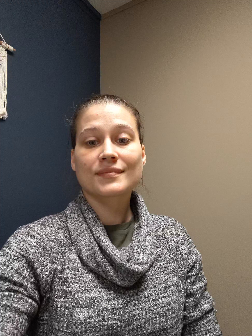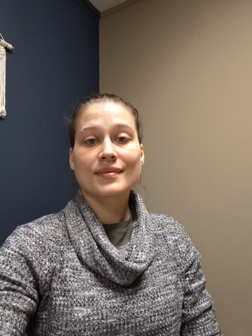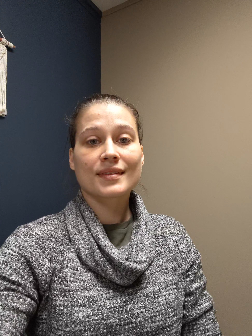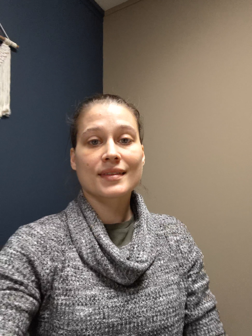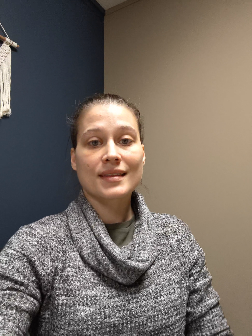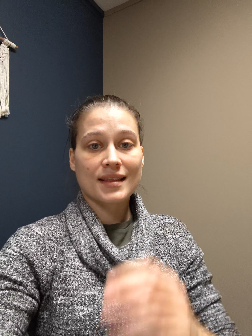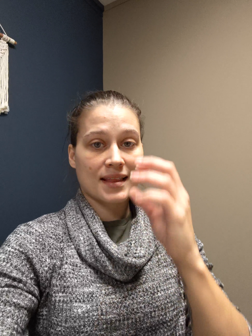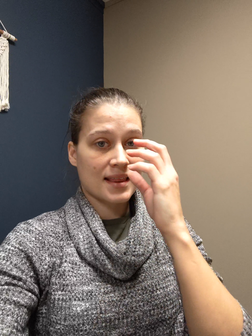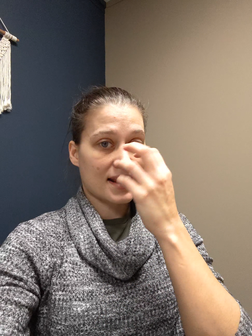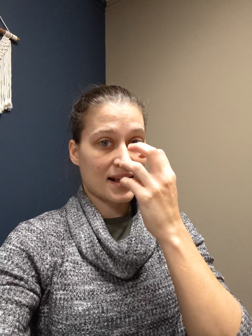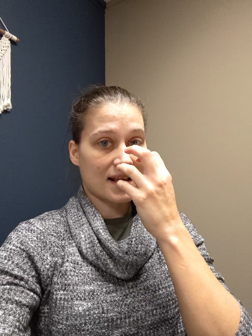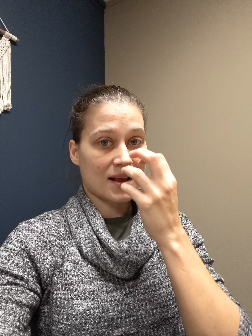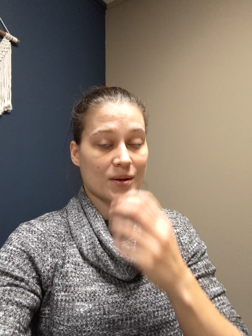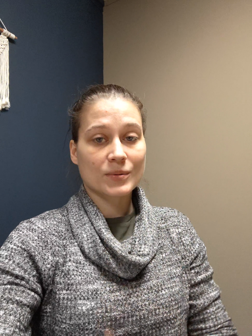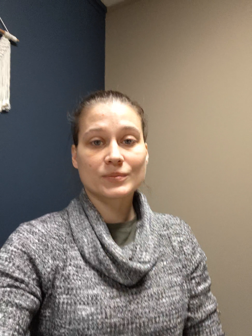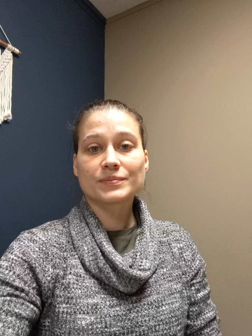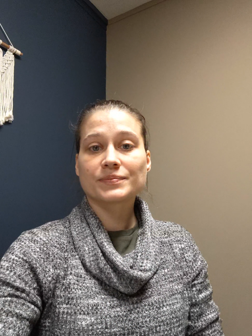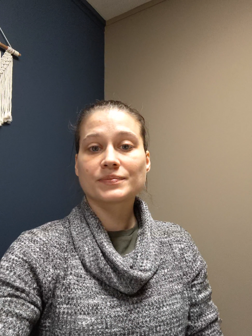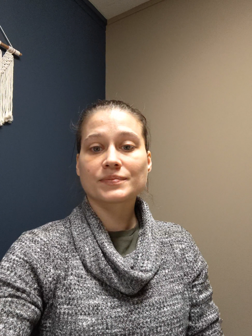clown